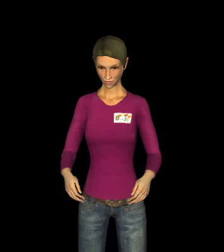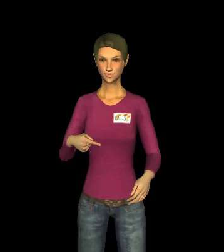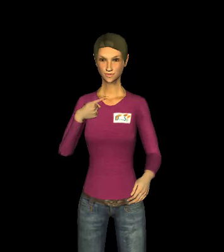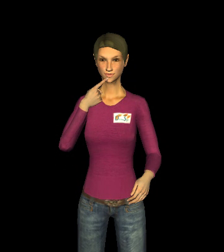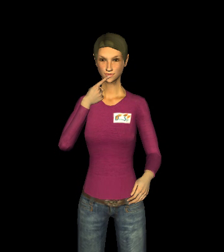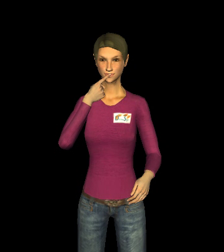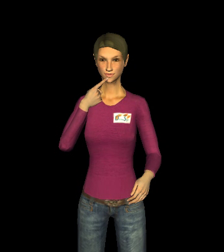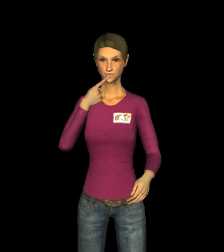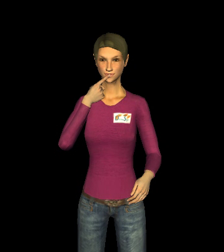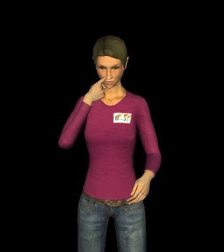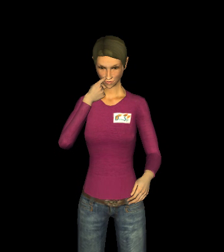طعم